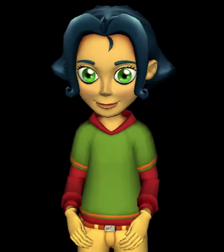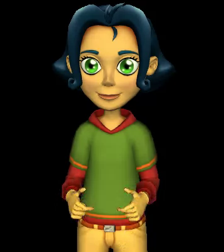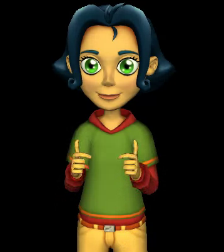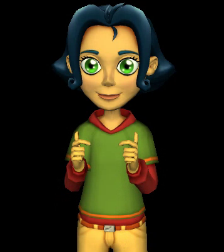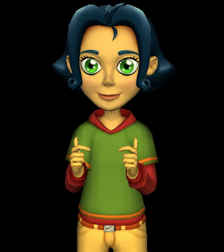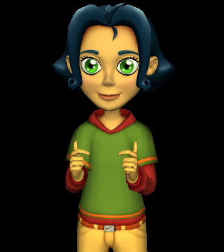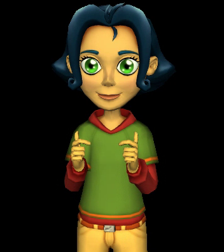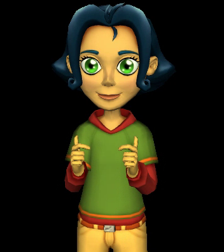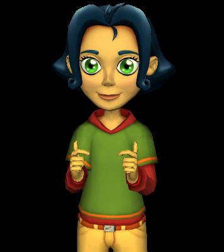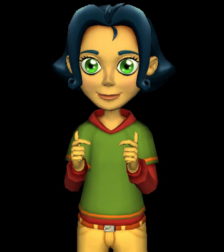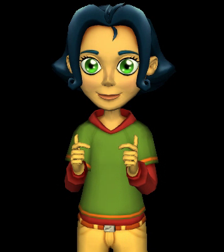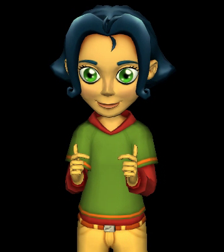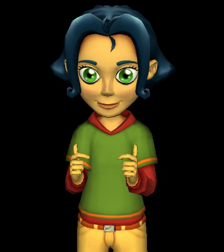فرصة